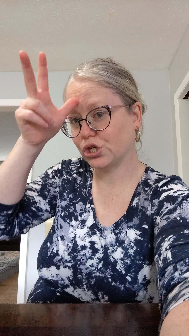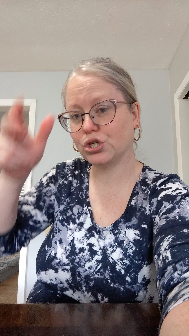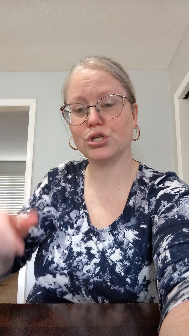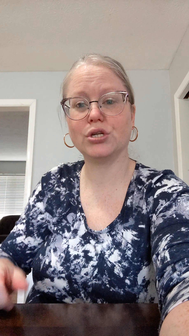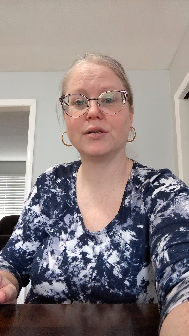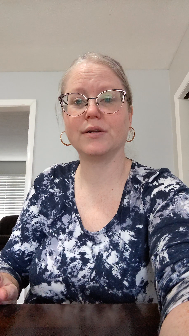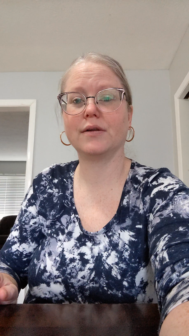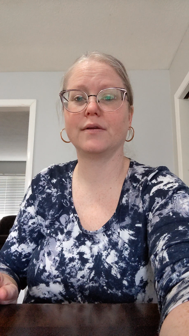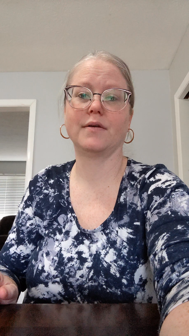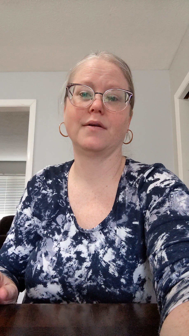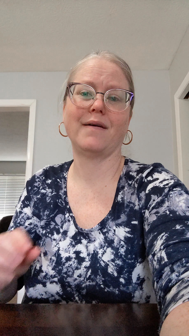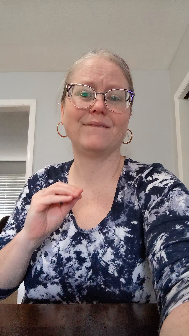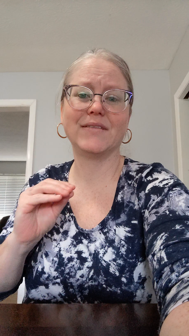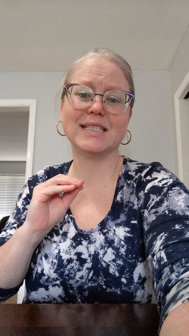fix